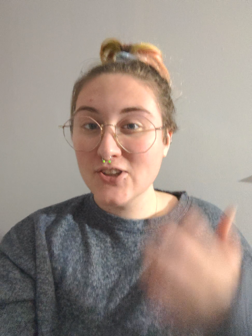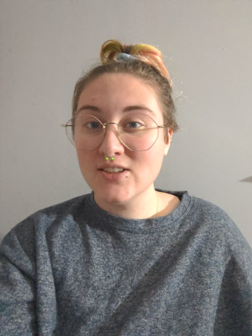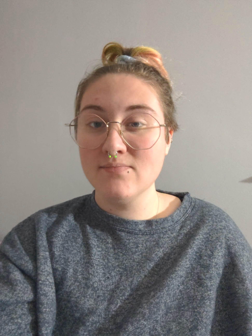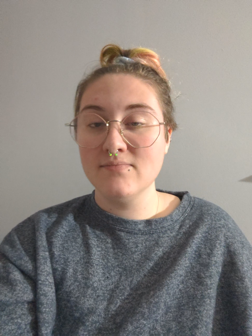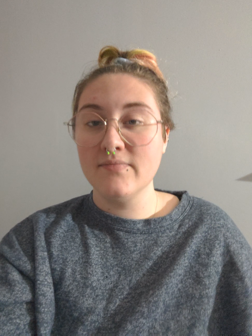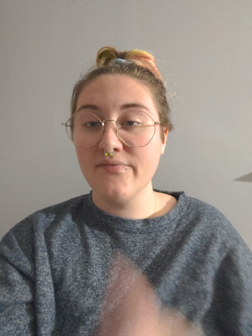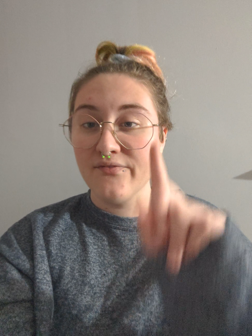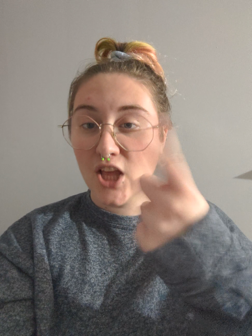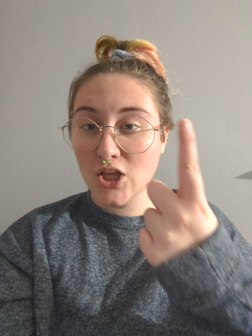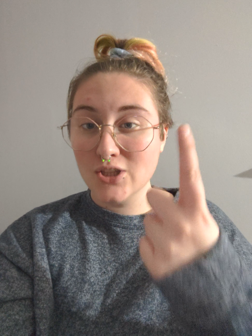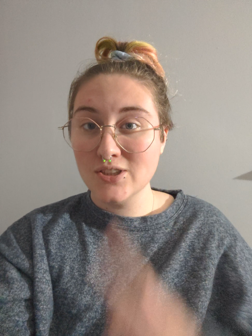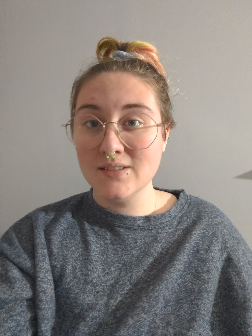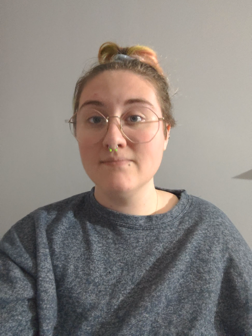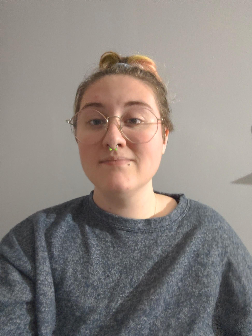first